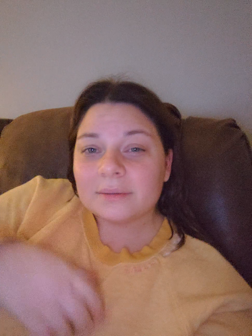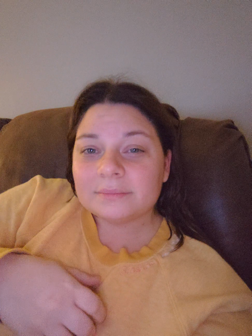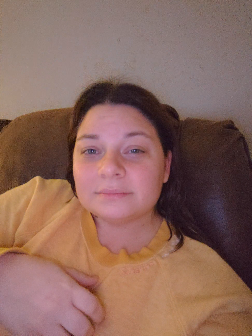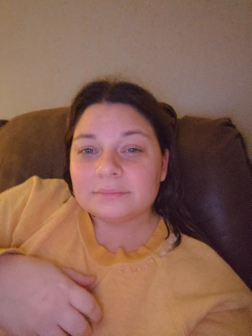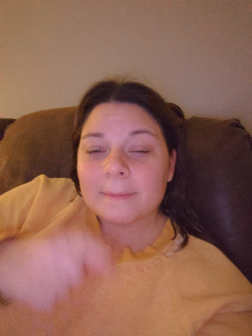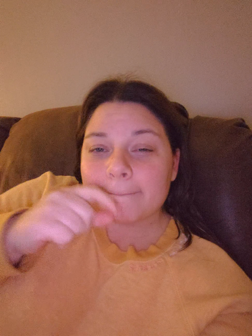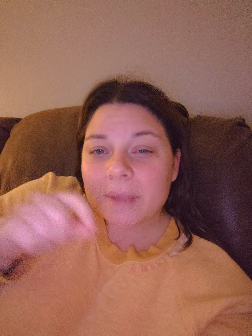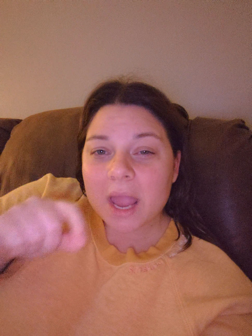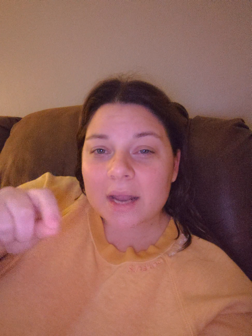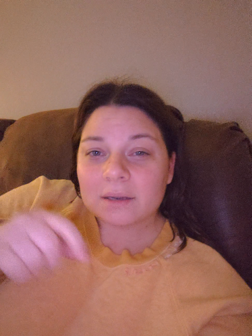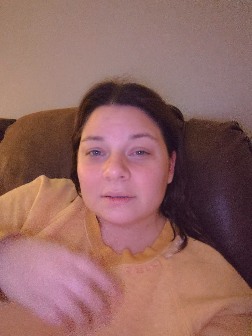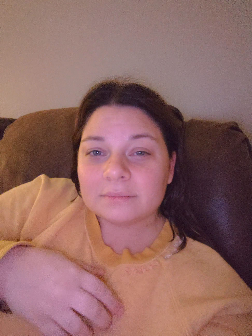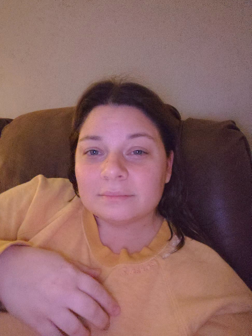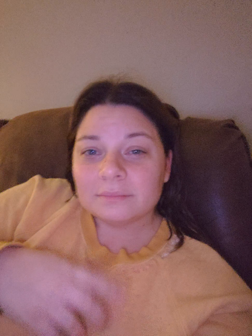pen